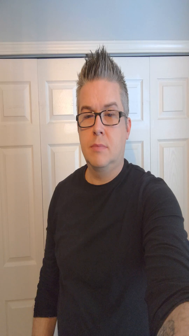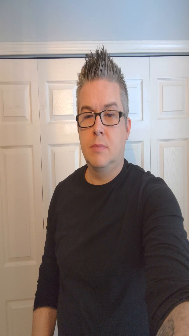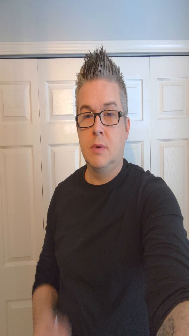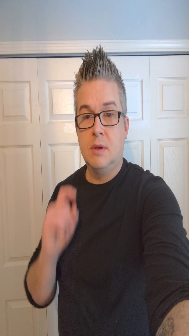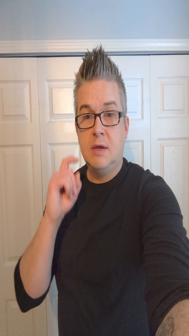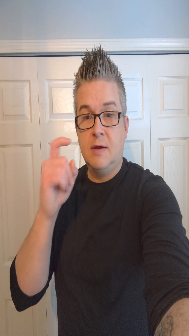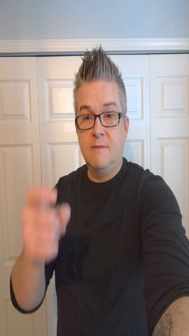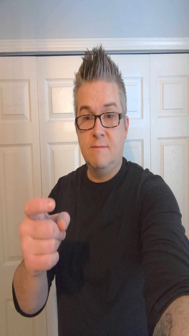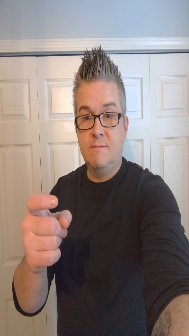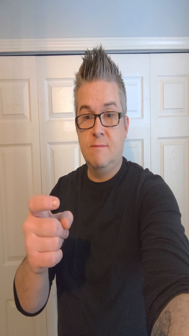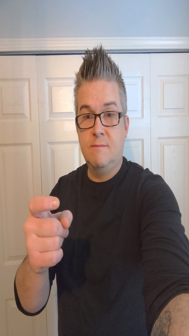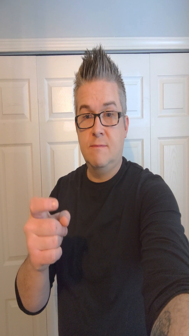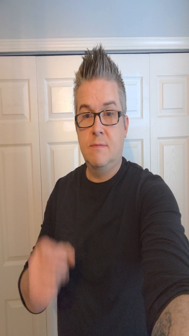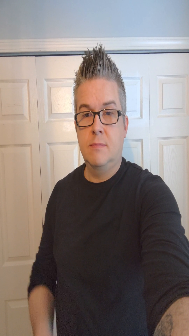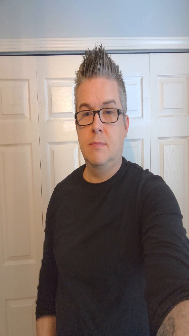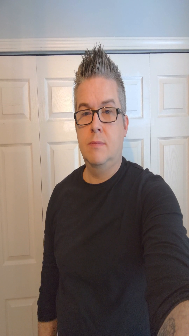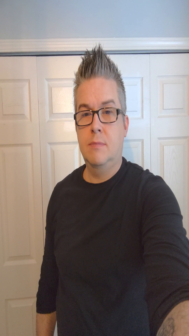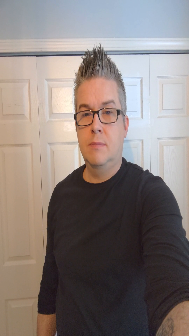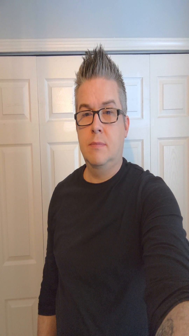gift